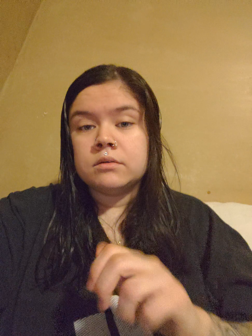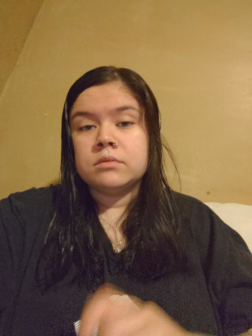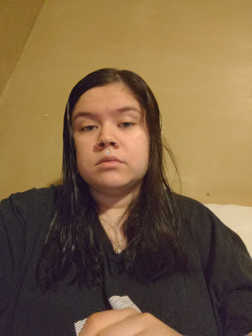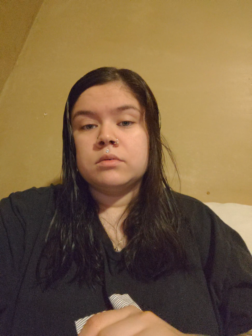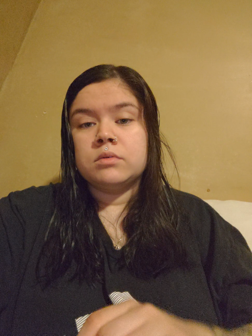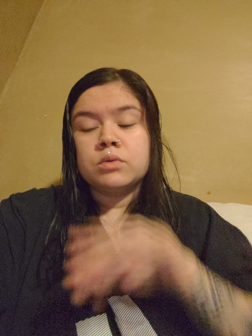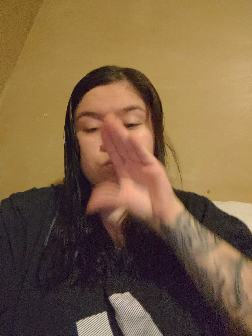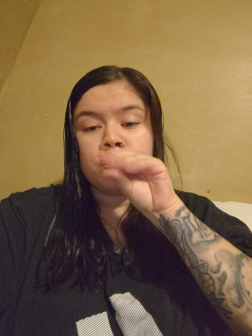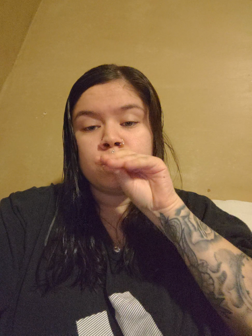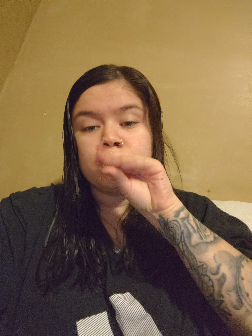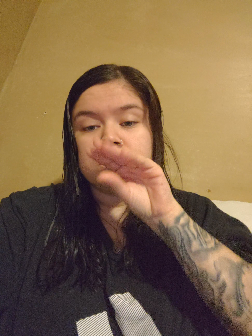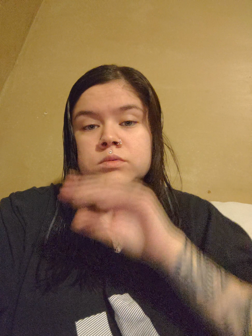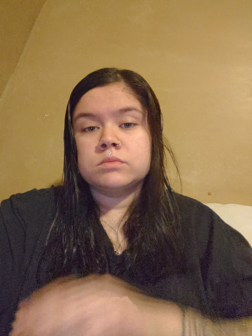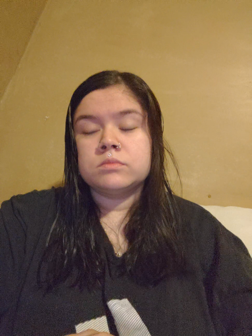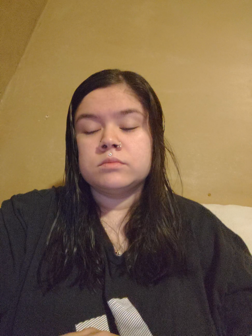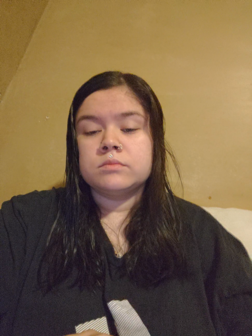goose